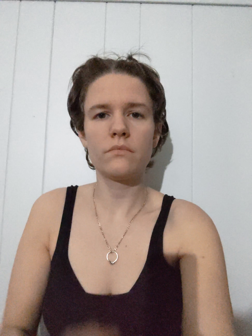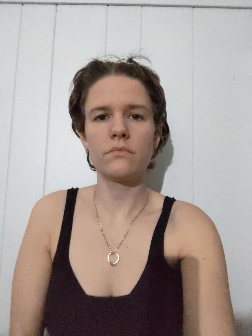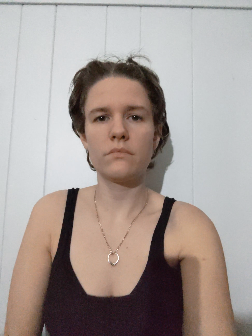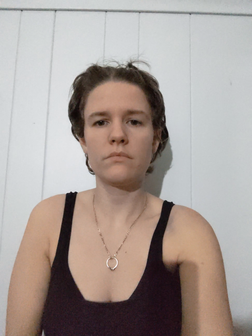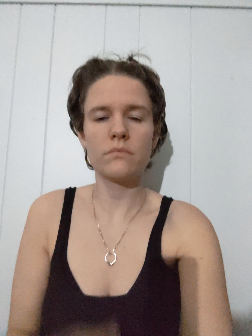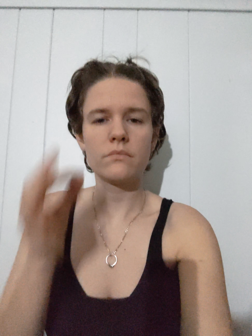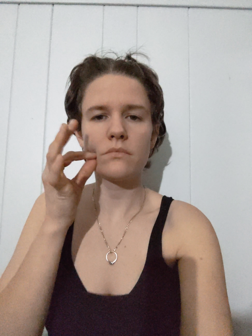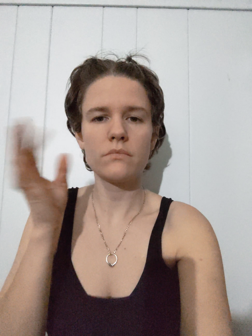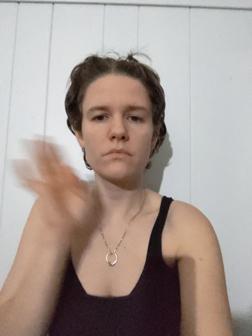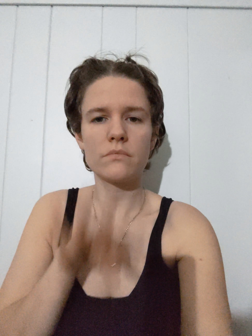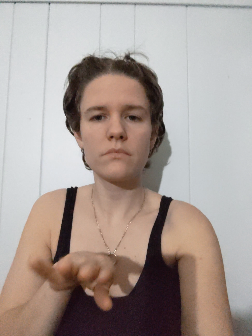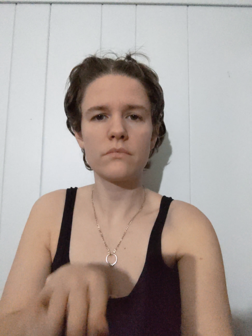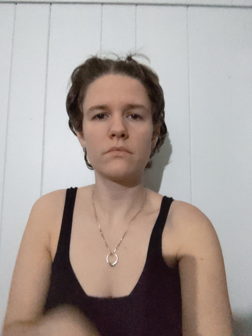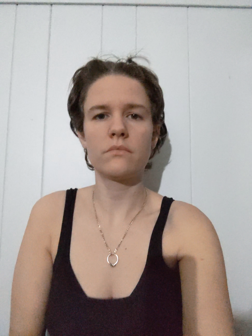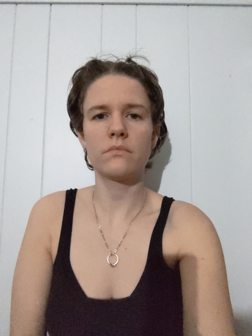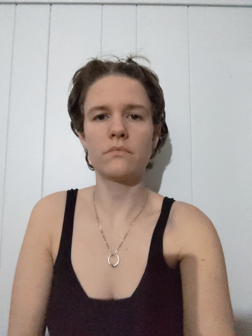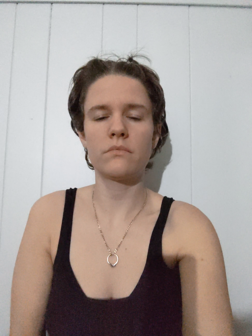bee